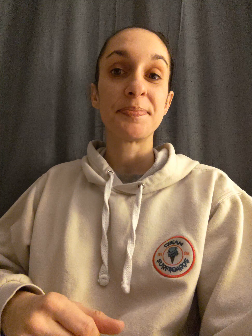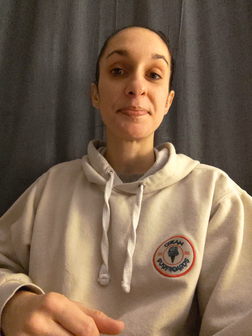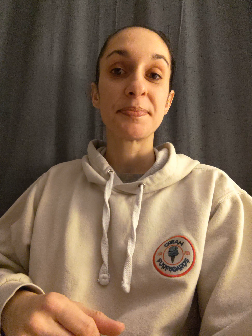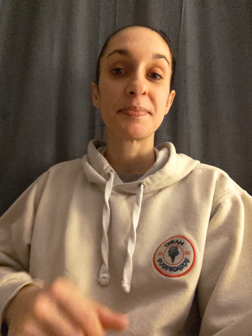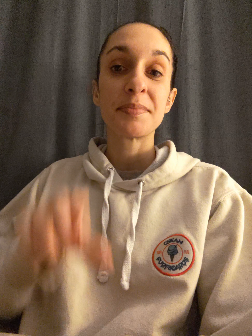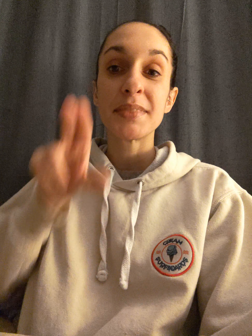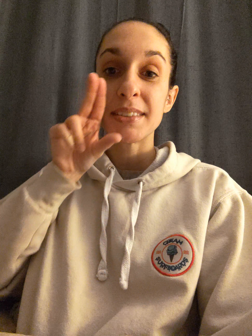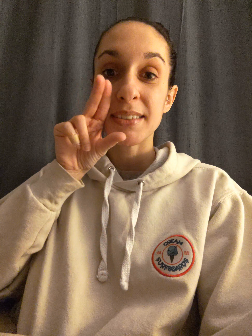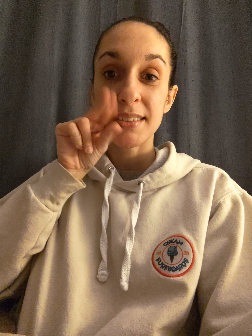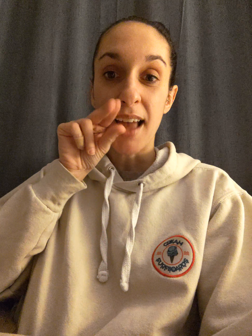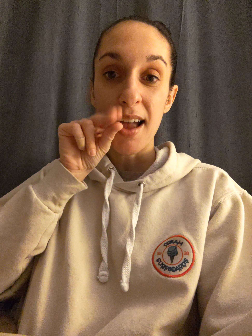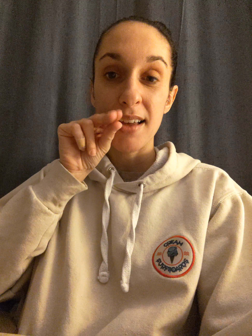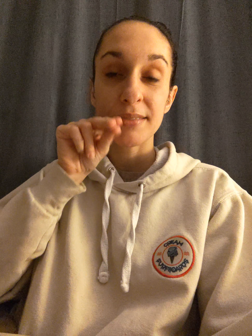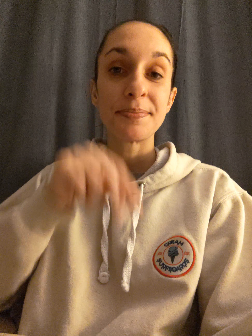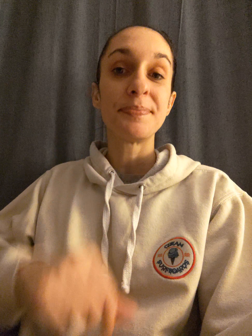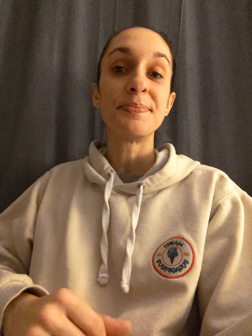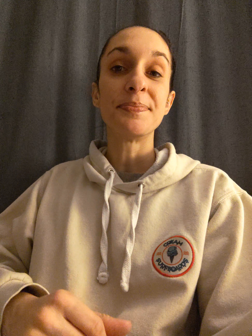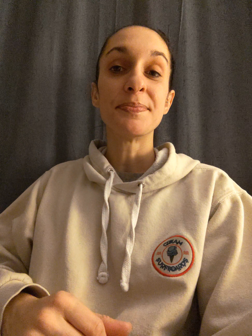duck